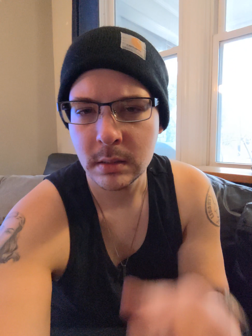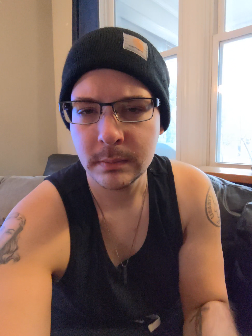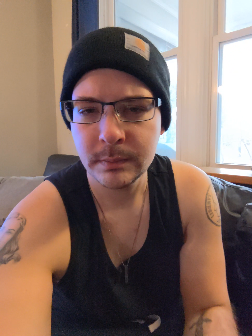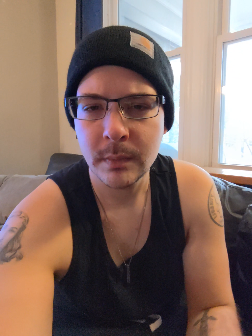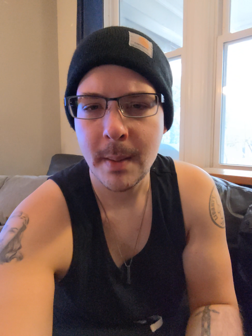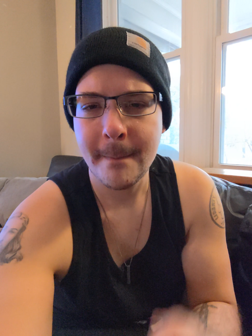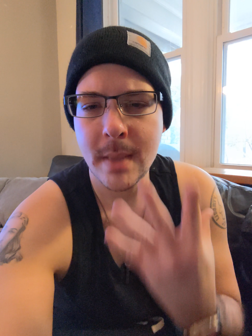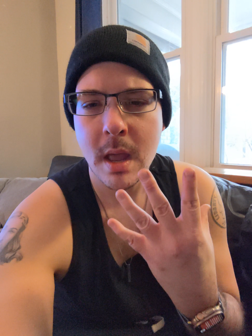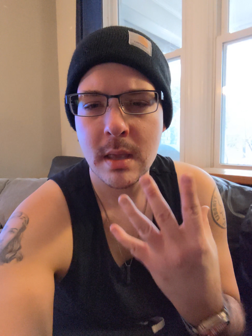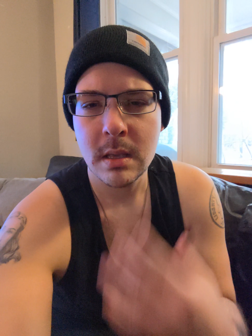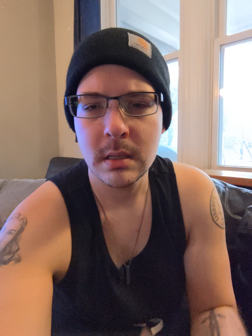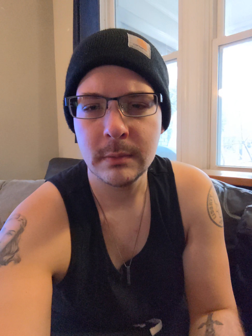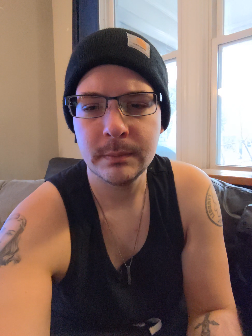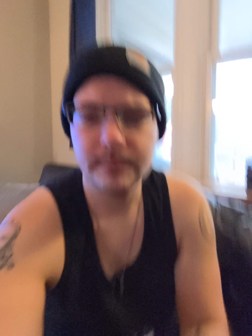many